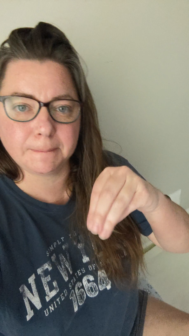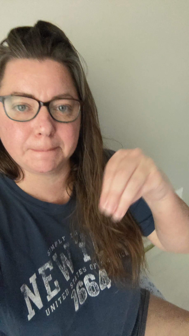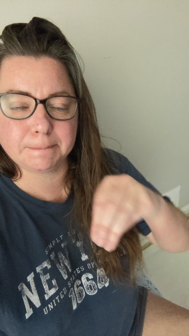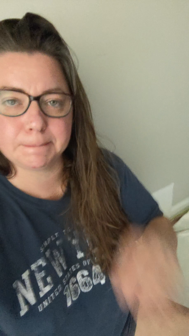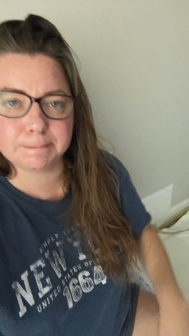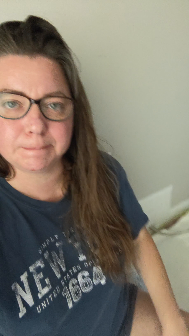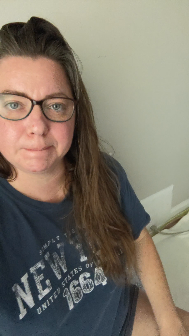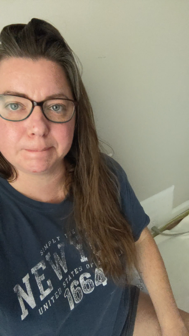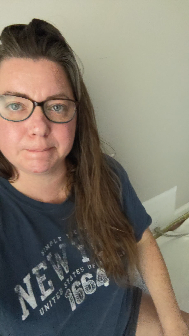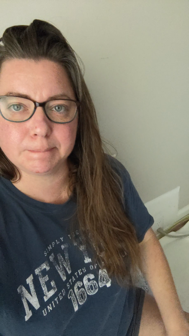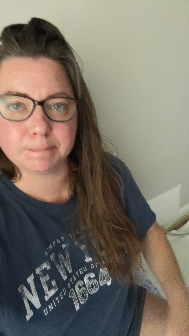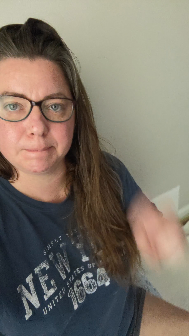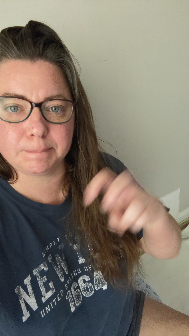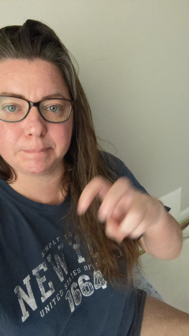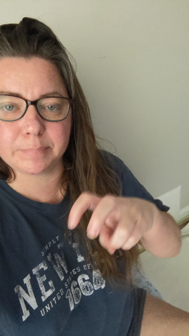potato